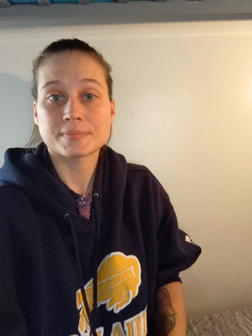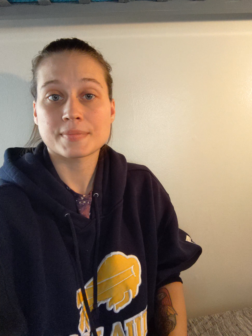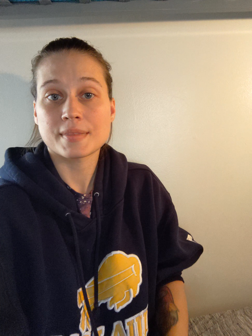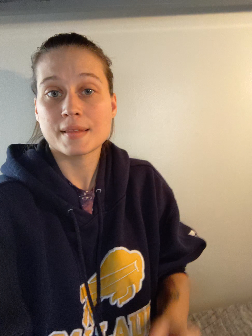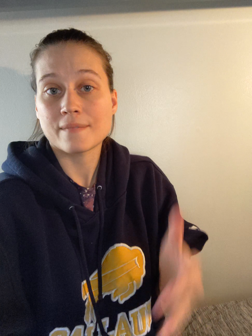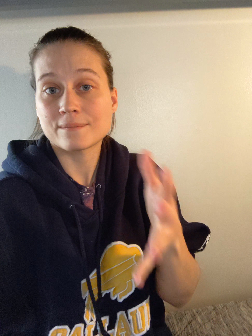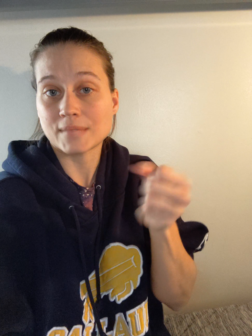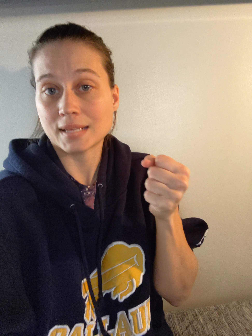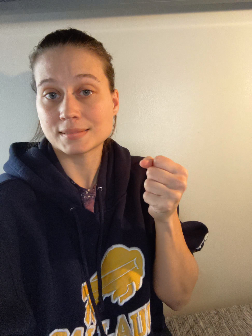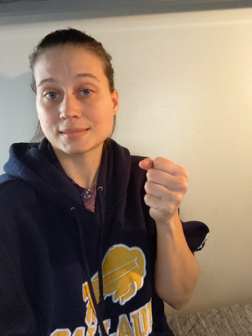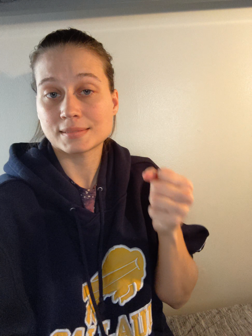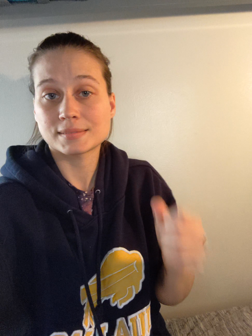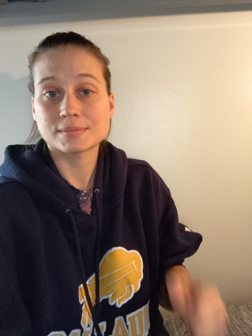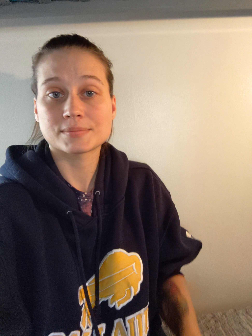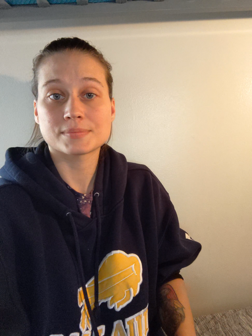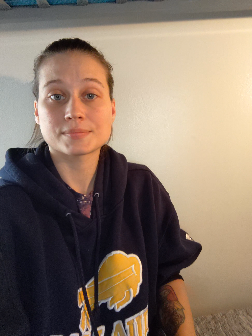fast